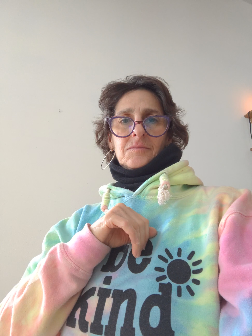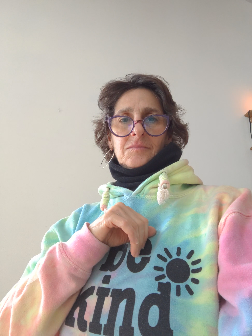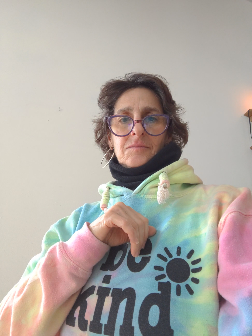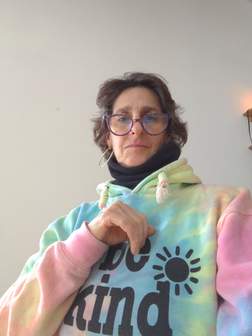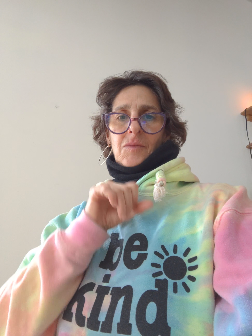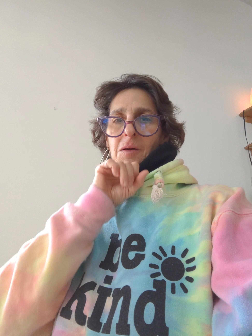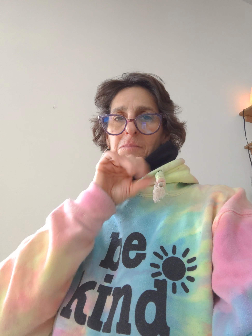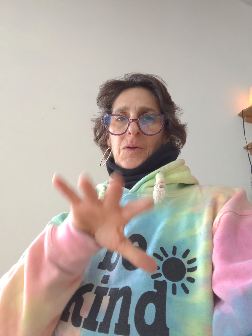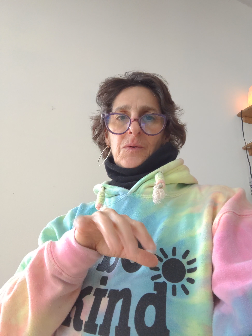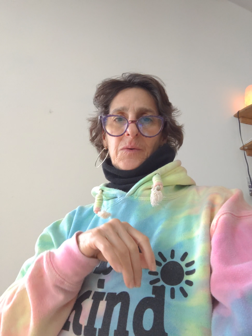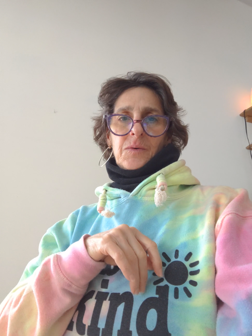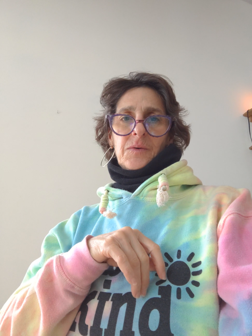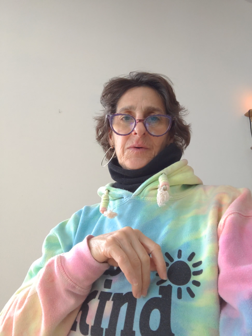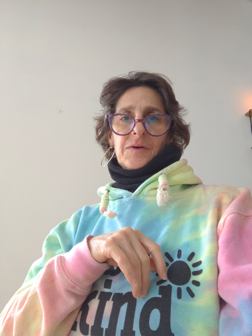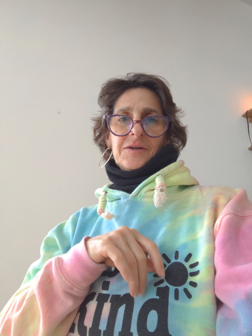blow